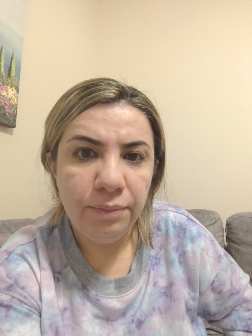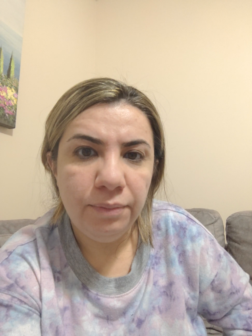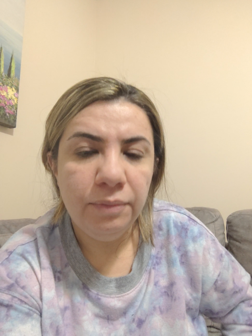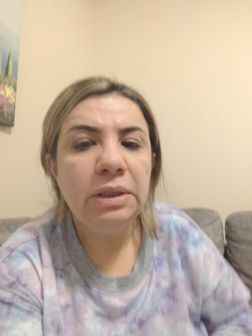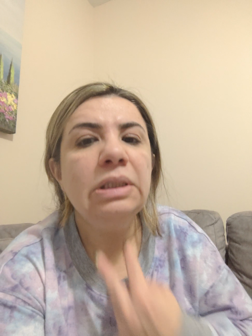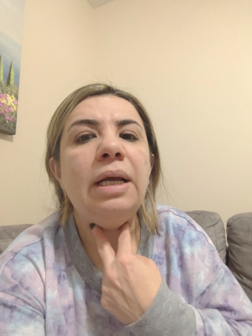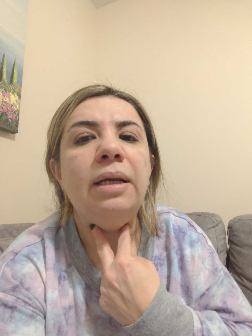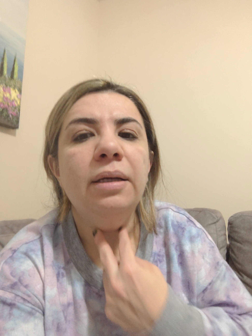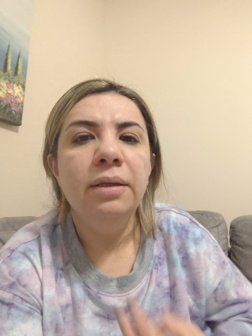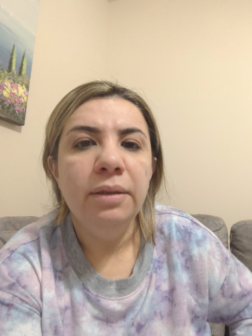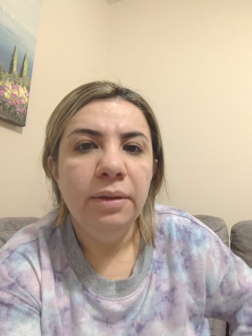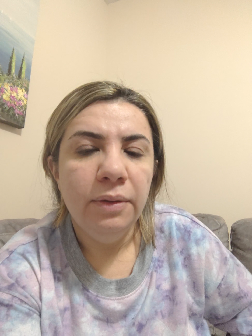stuck